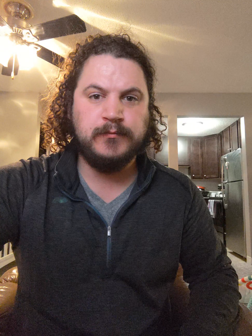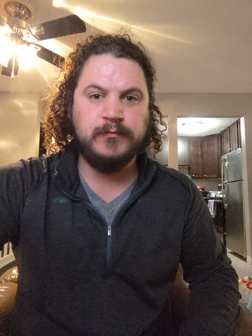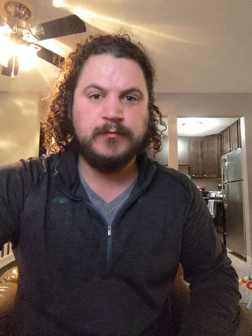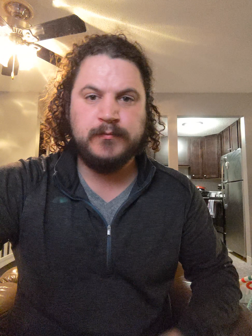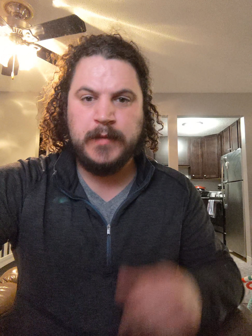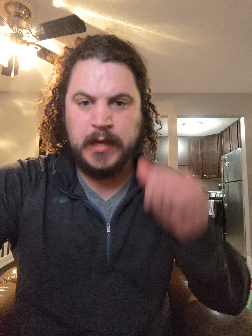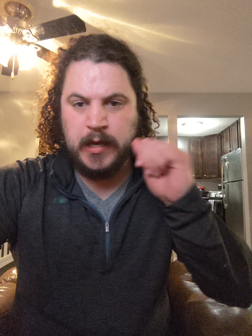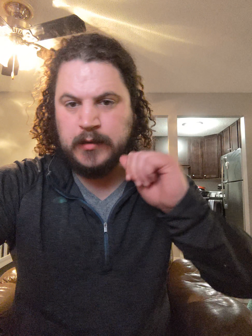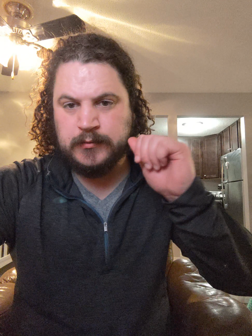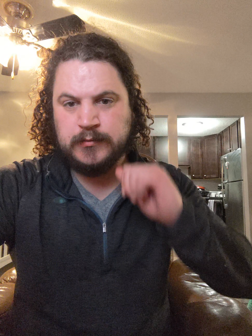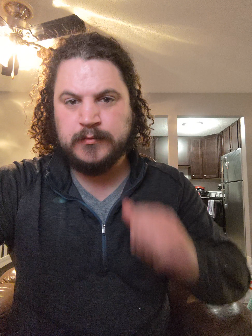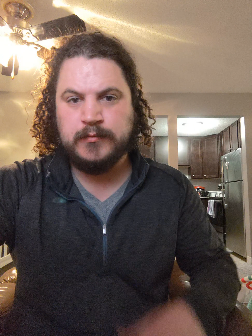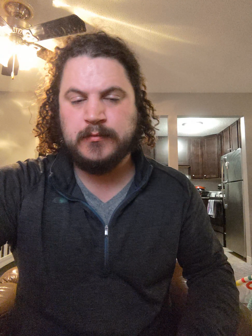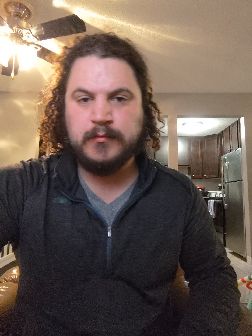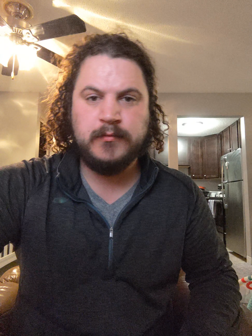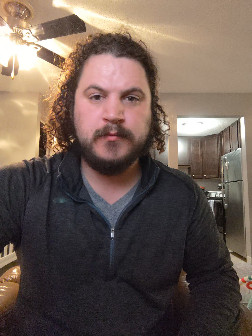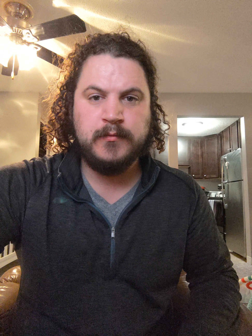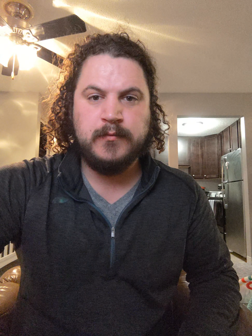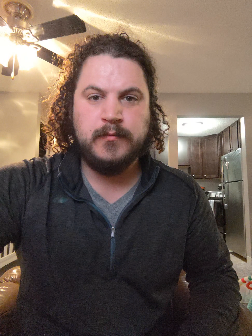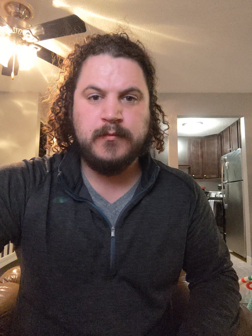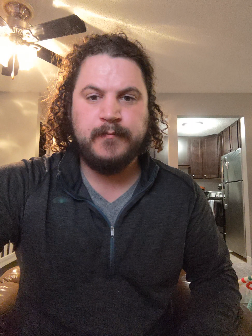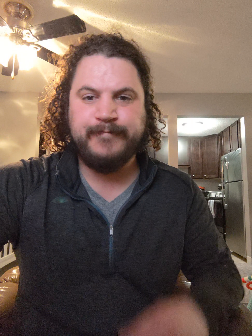aunt